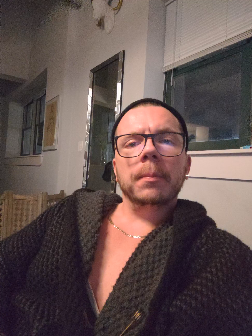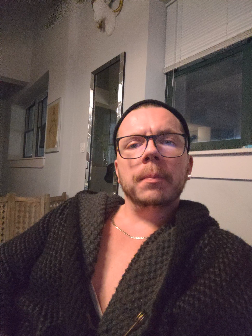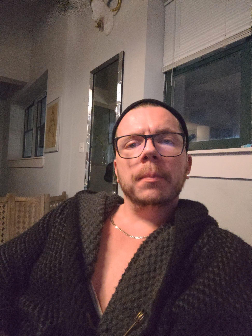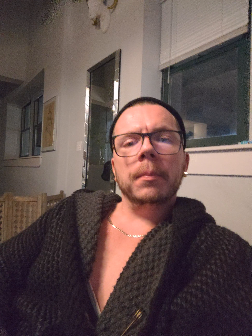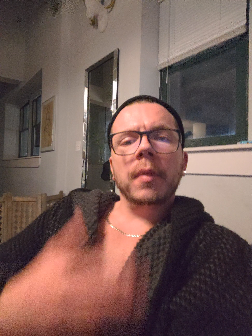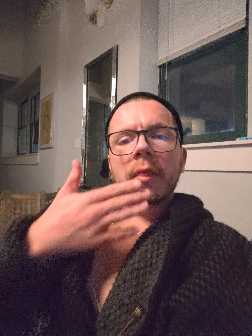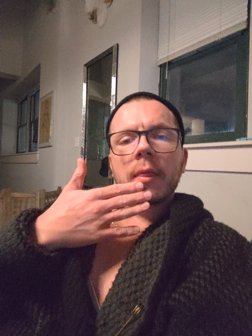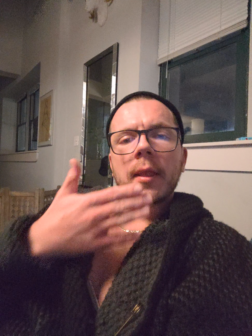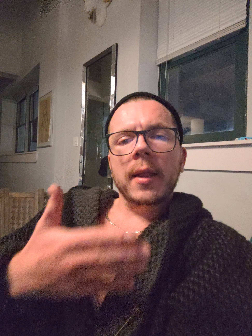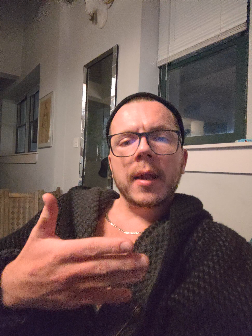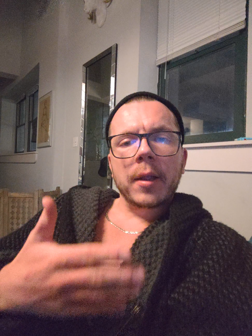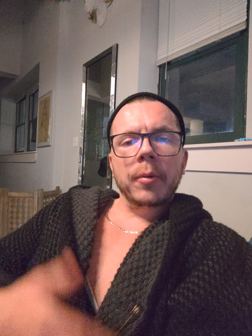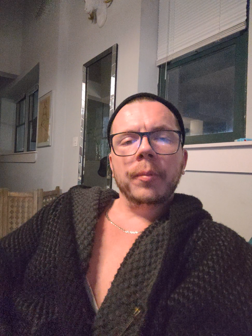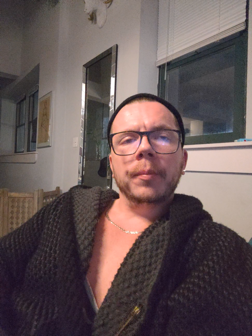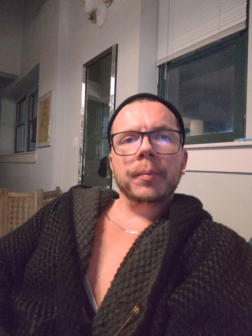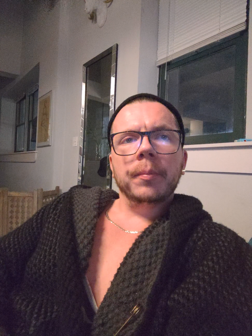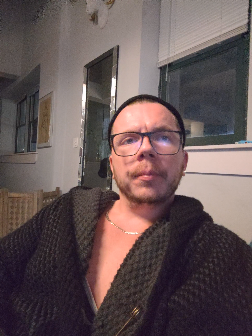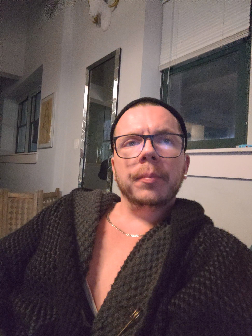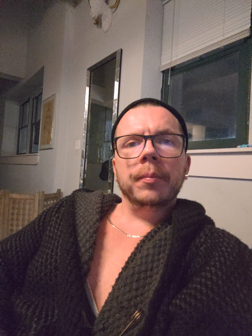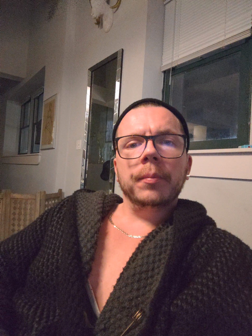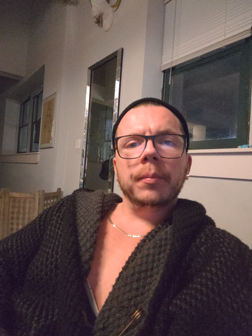thank you